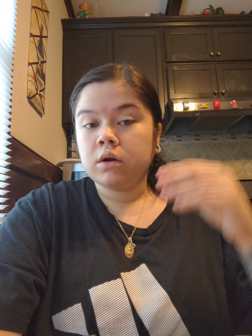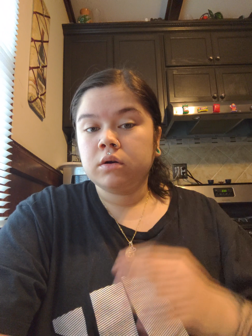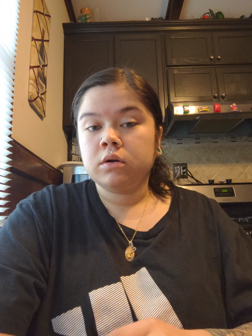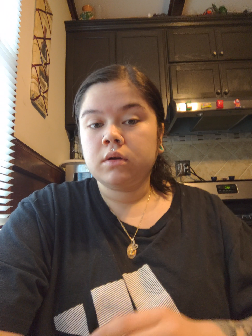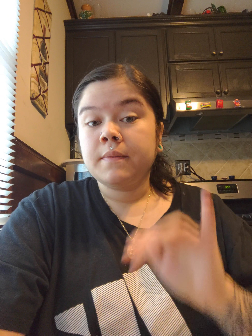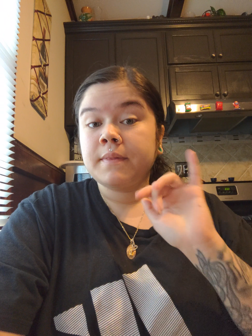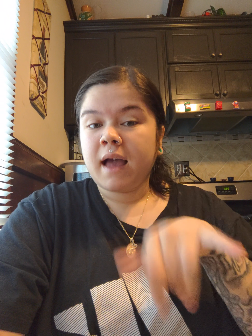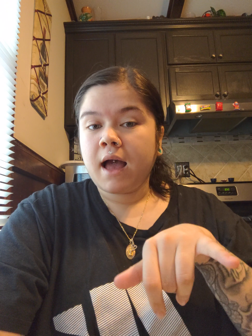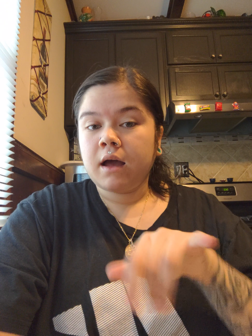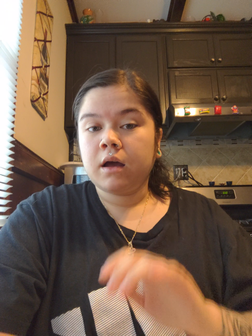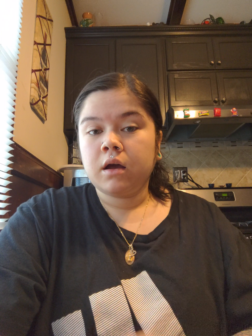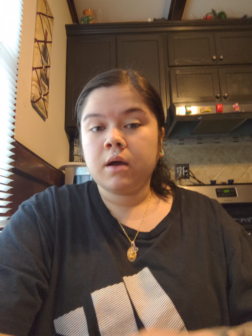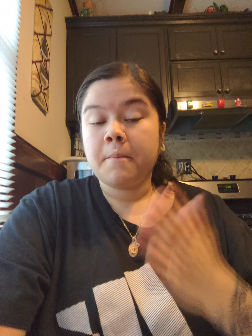that